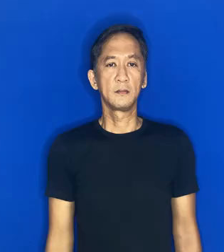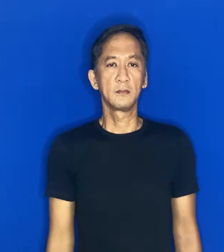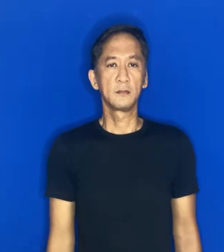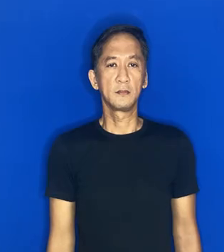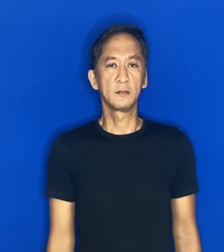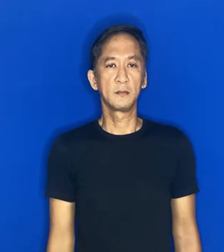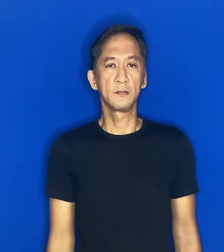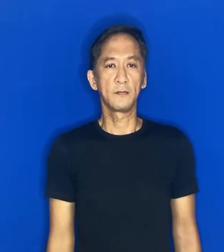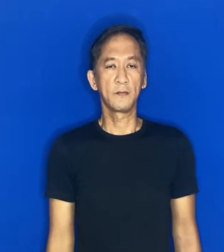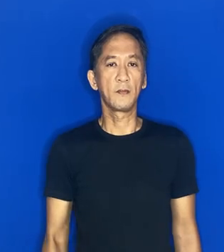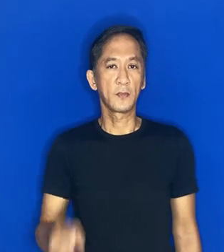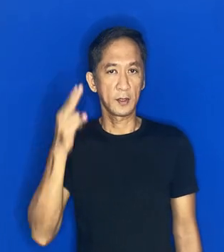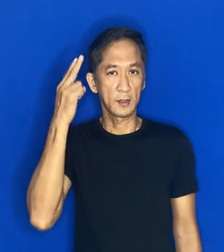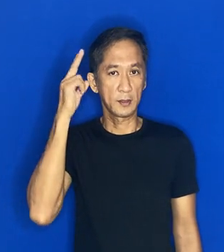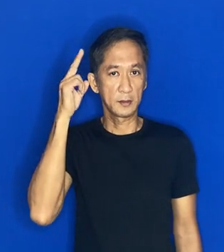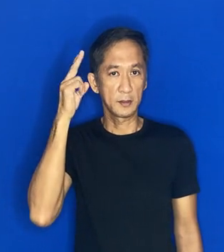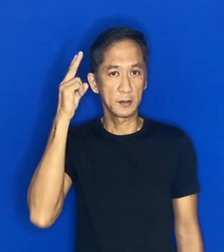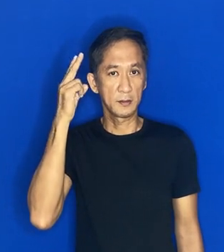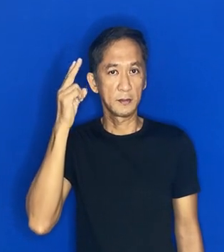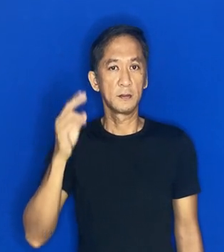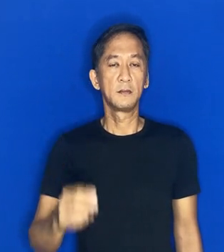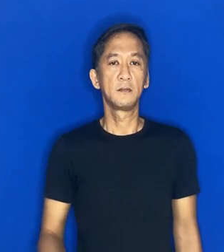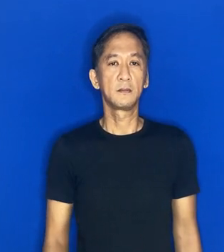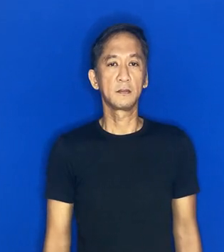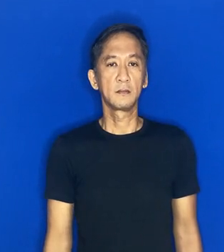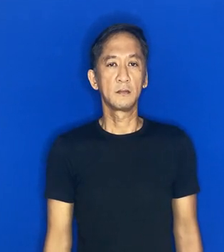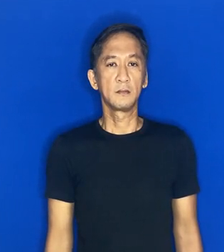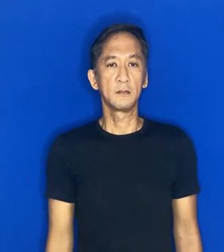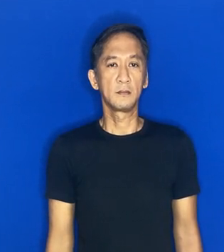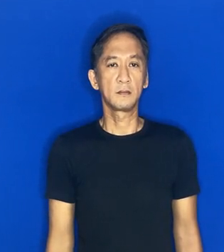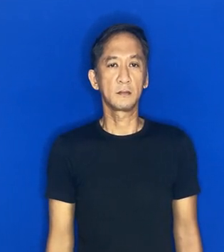uncle